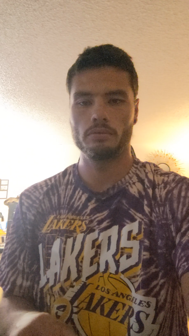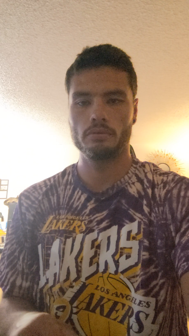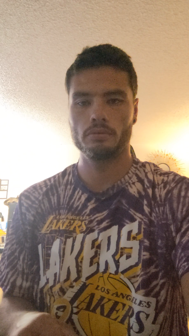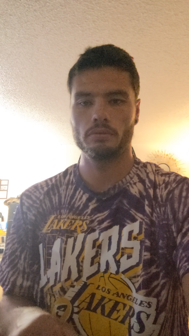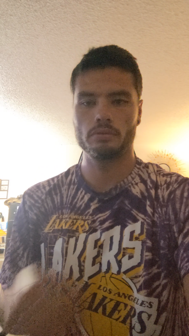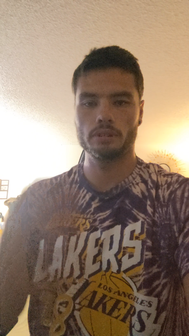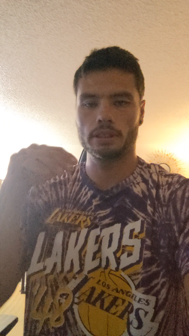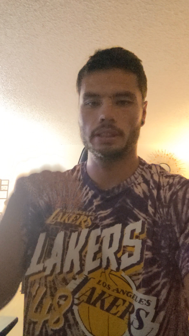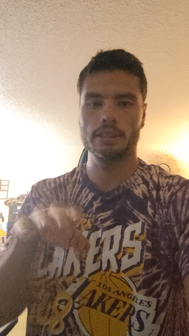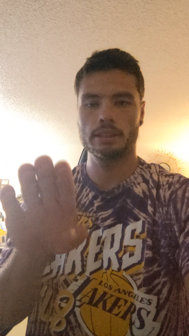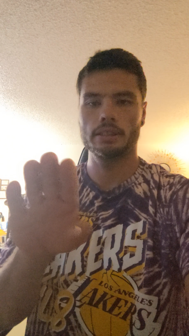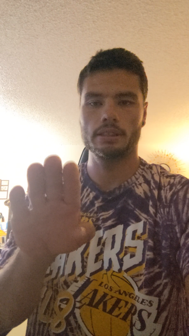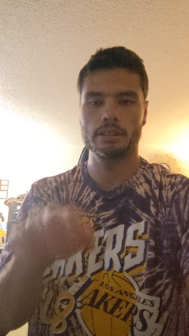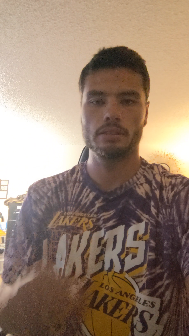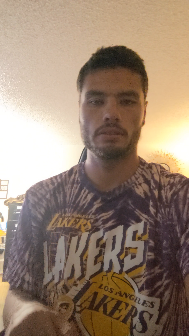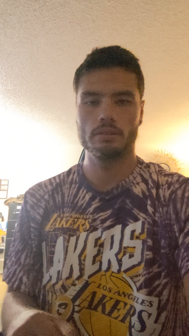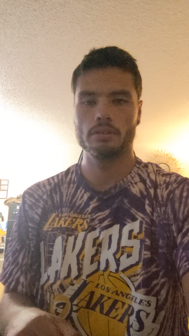enter